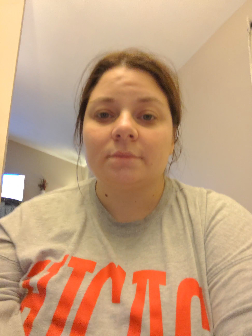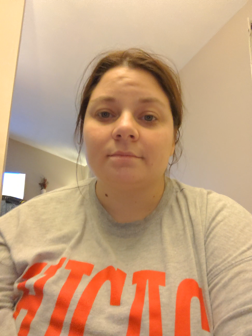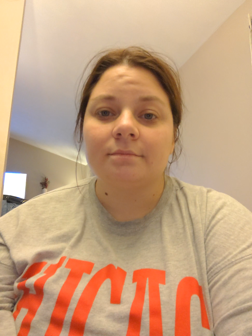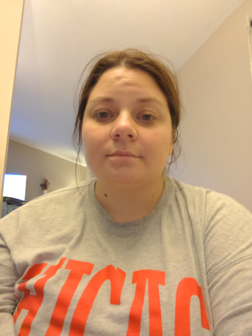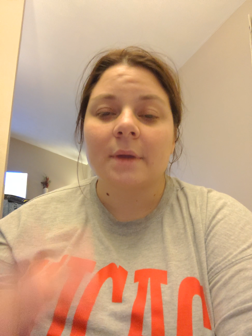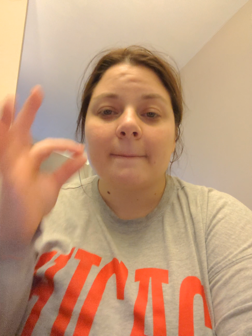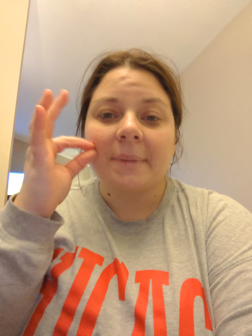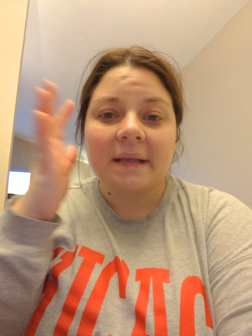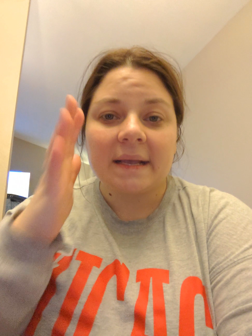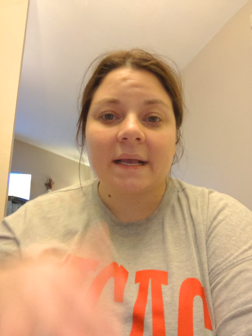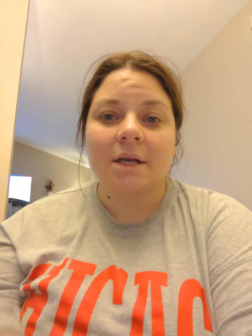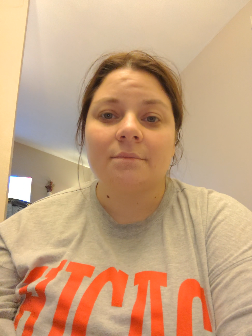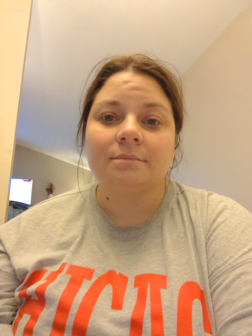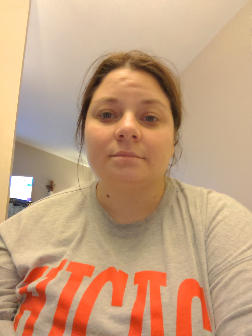bee